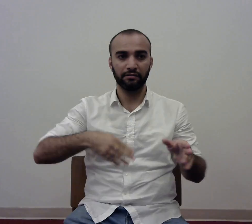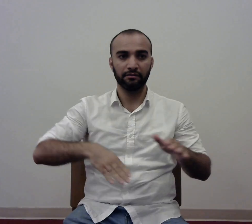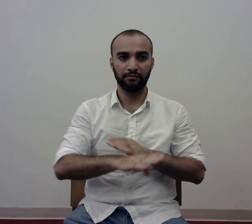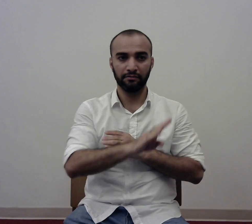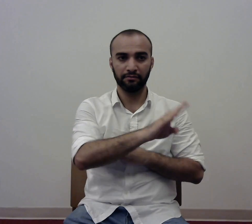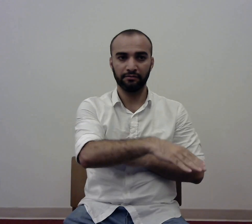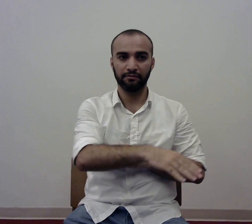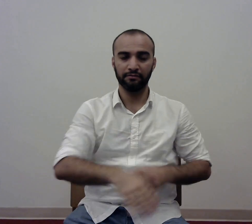getmək